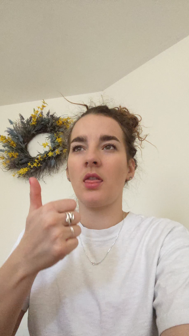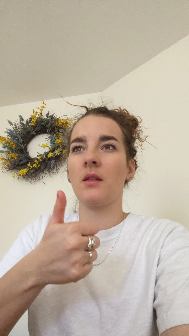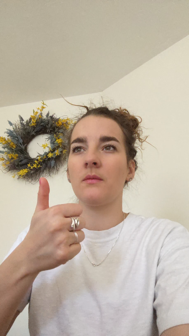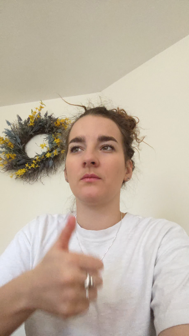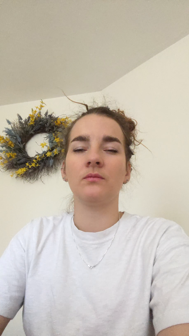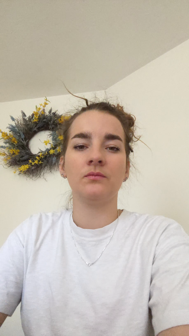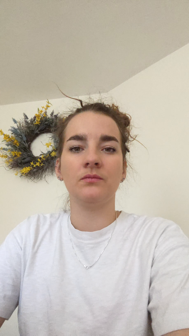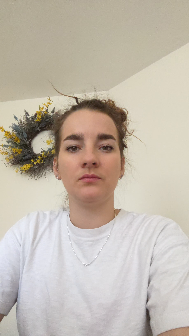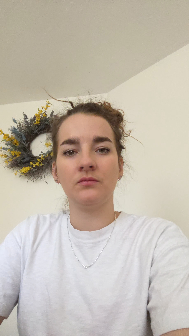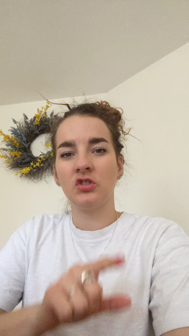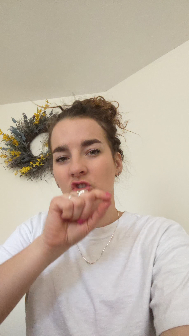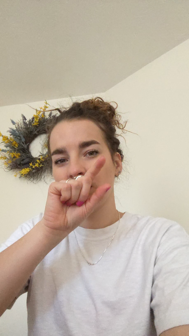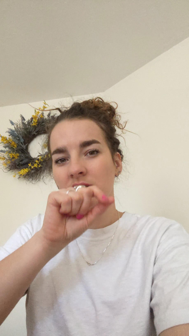chicken